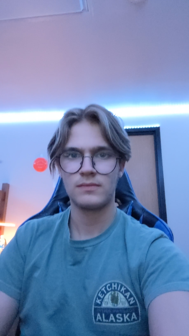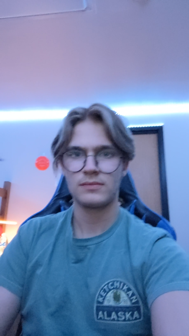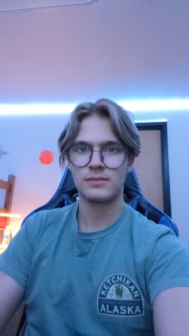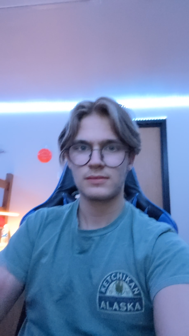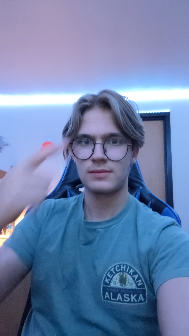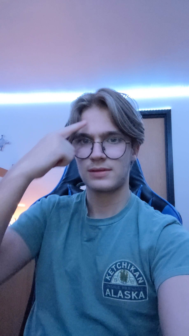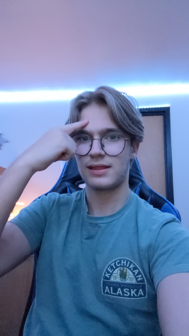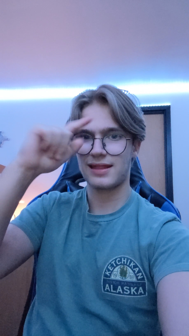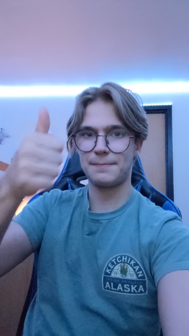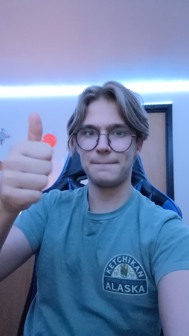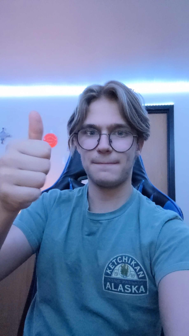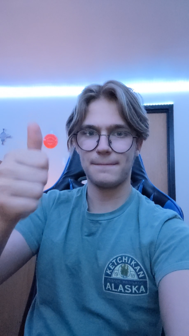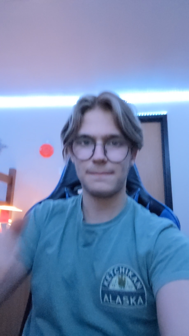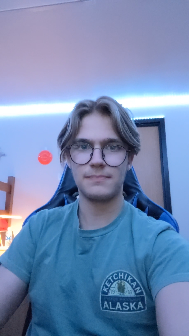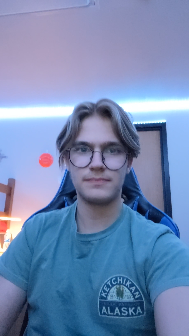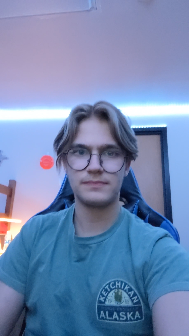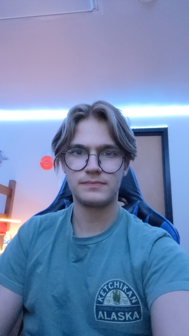dime